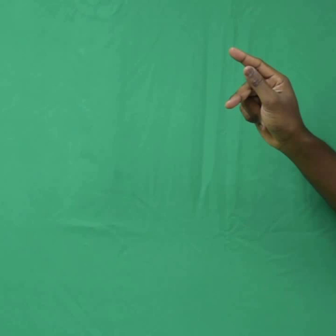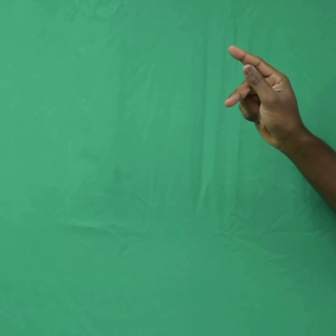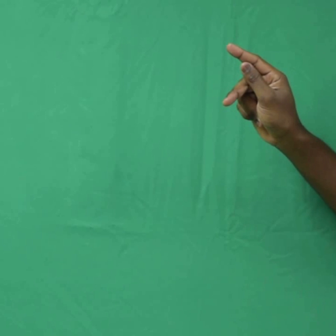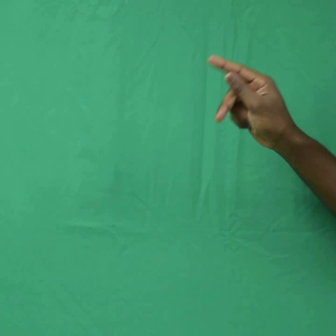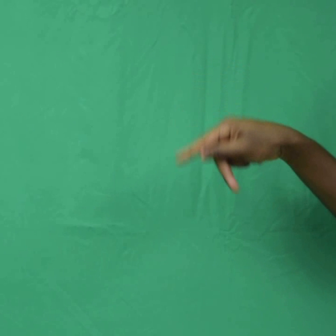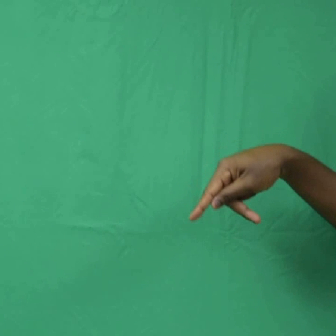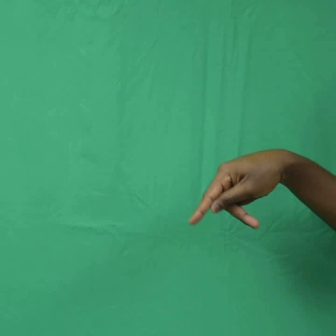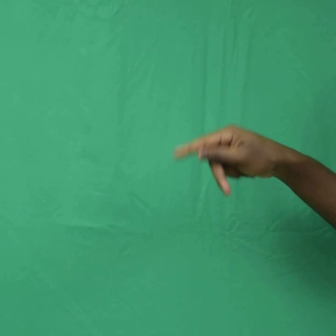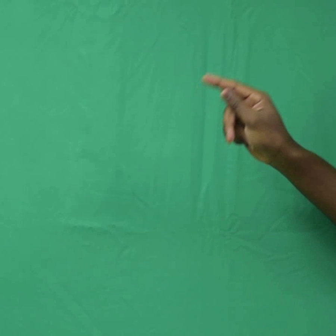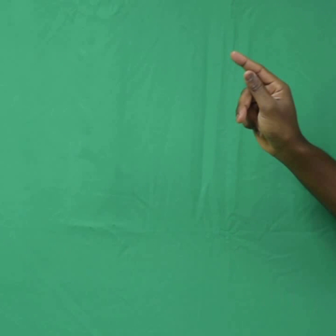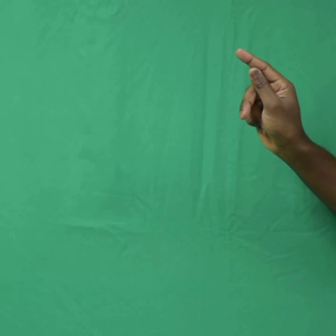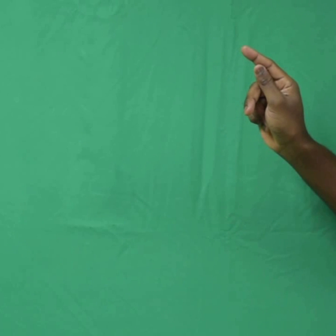K